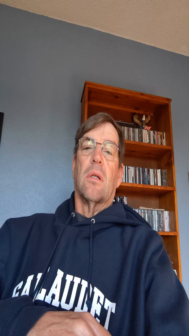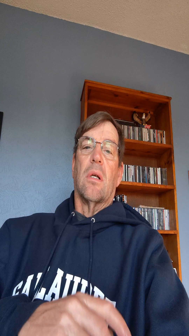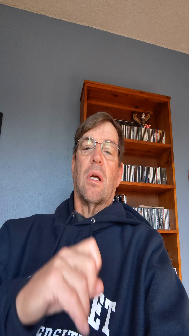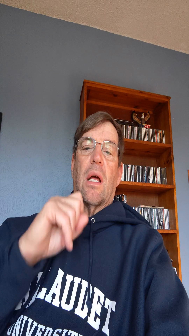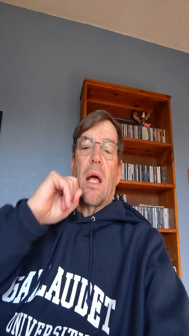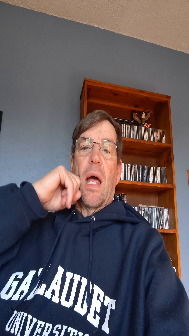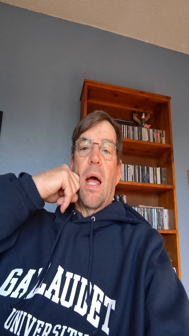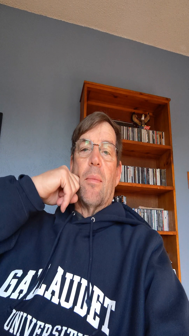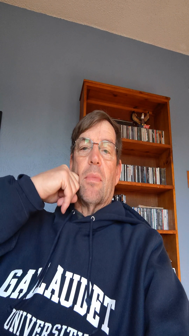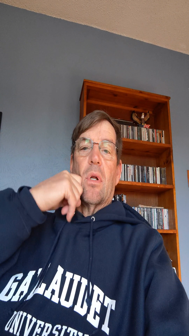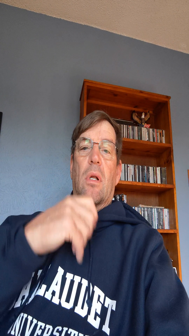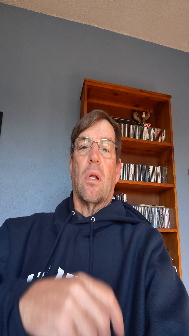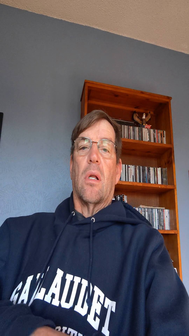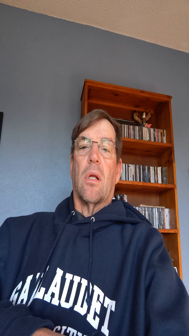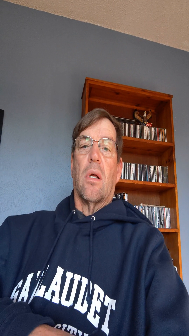apple